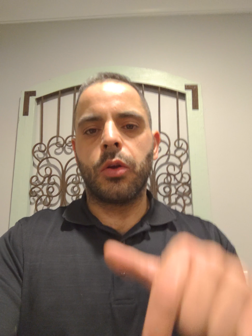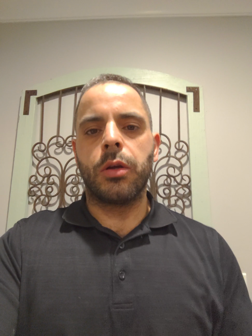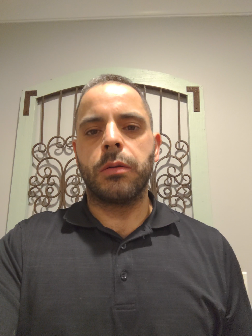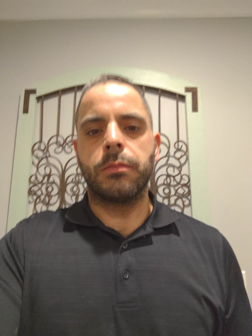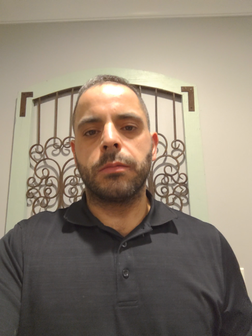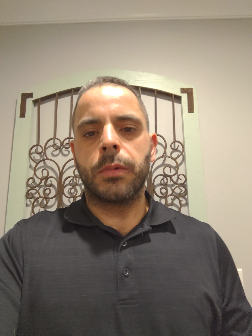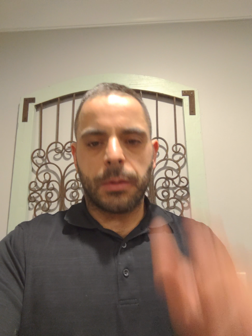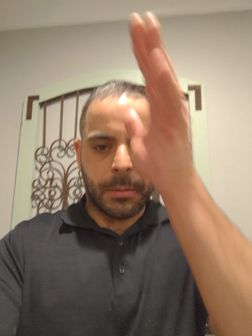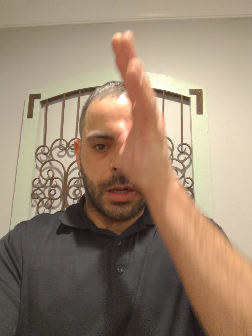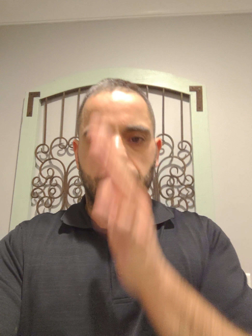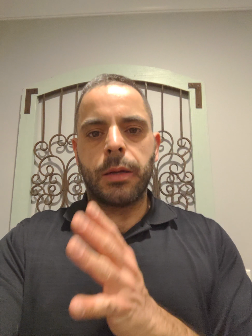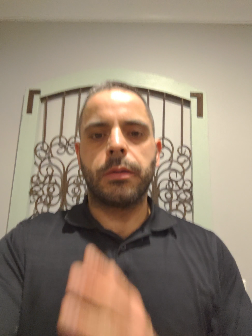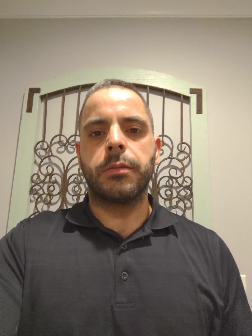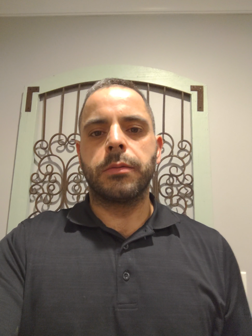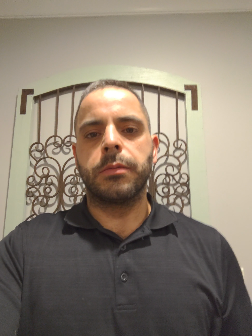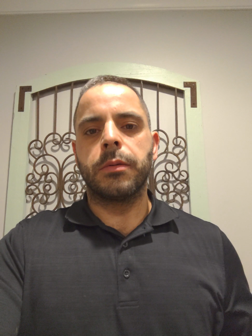man